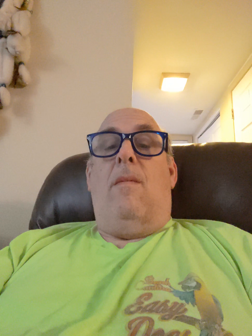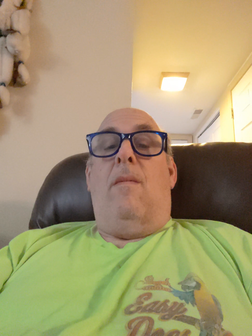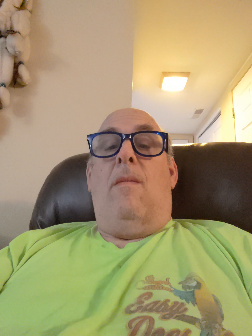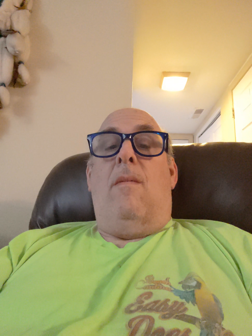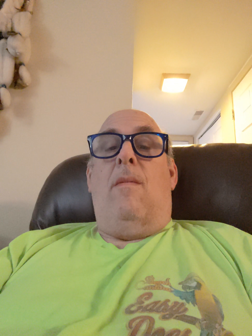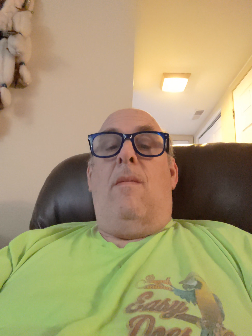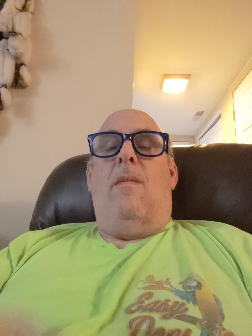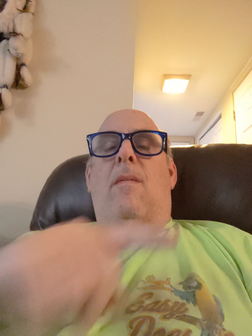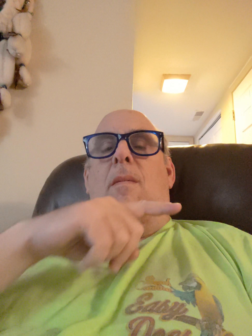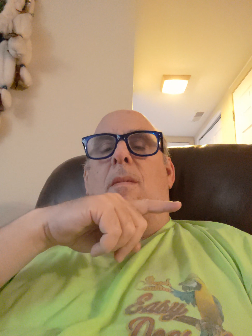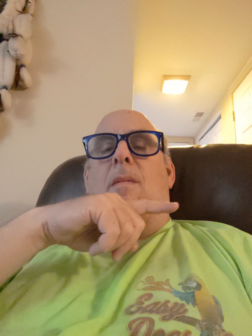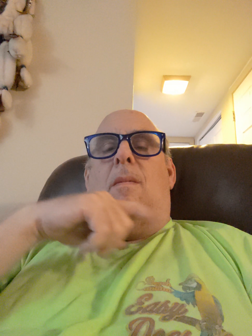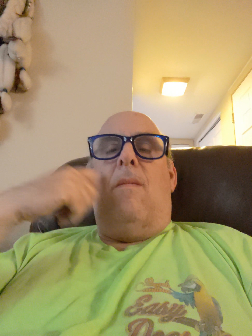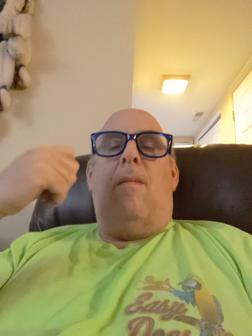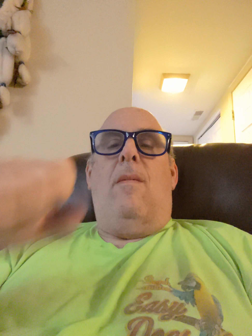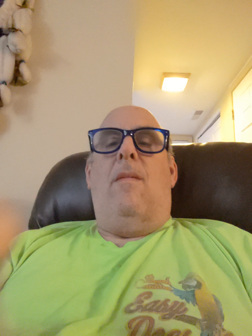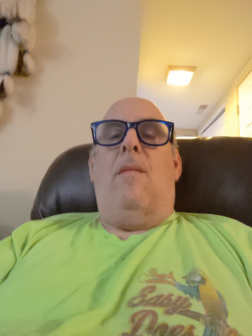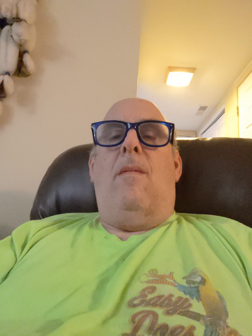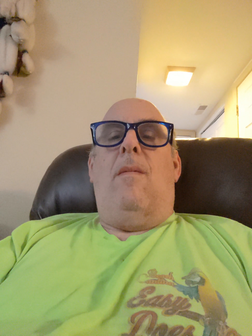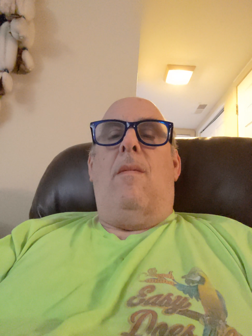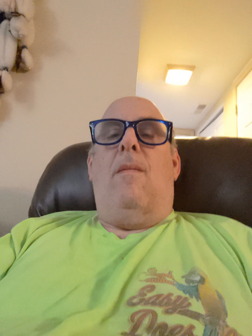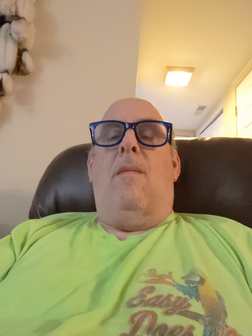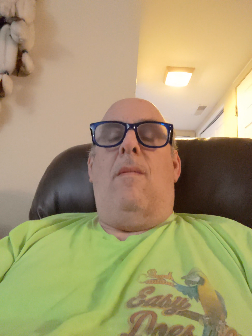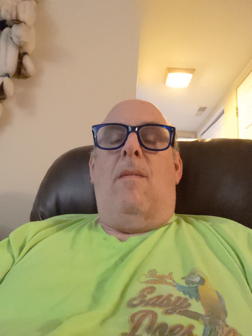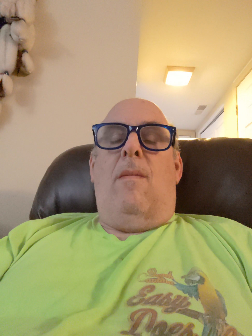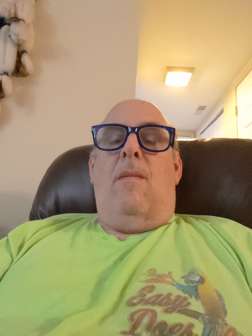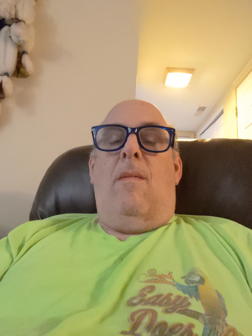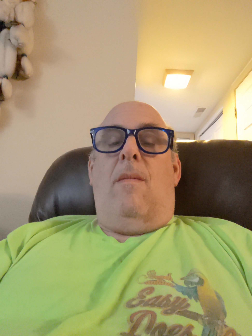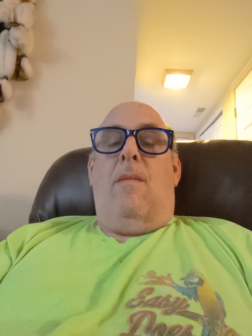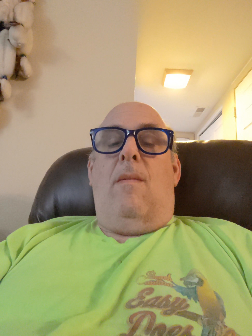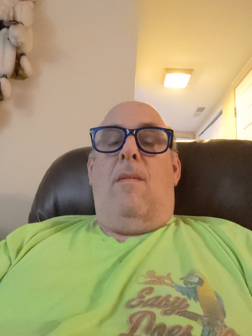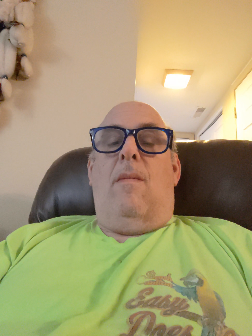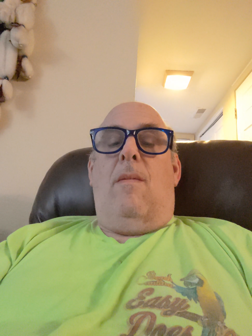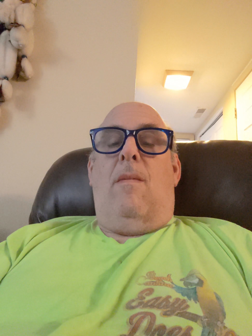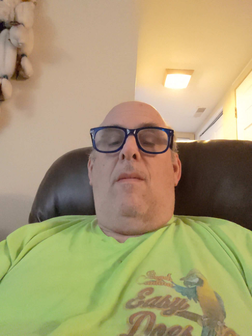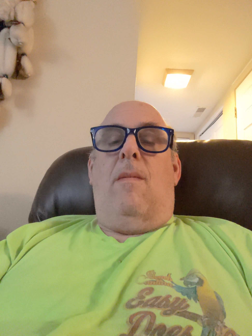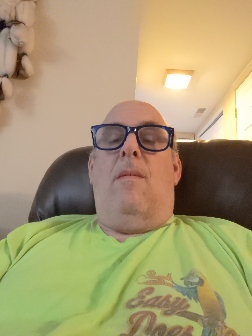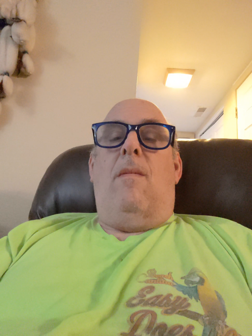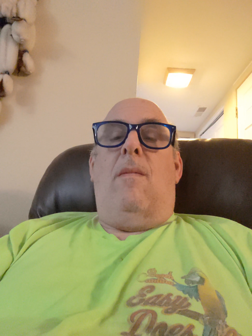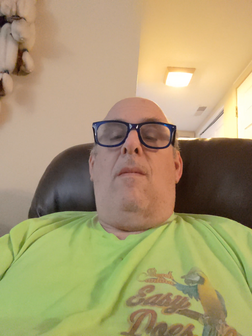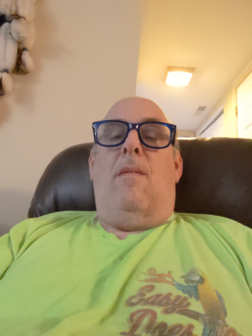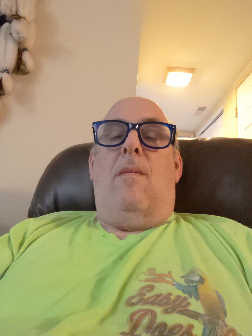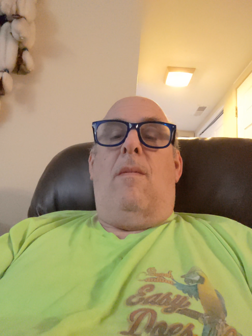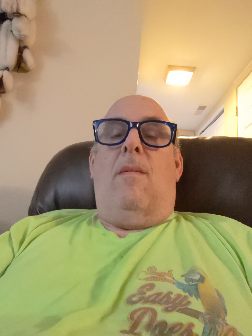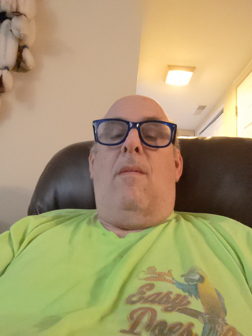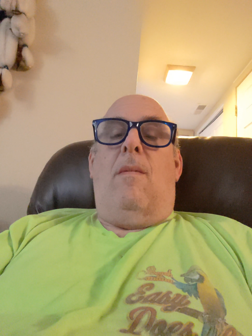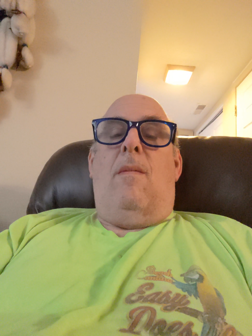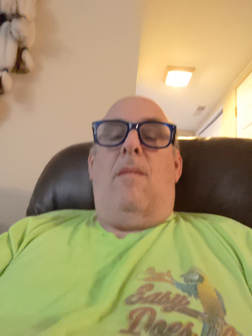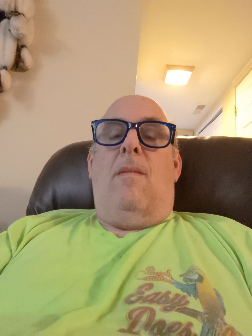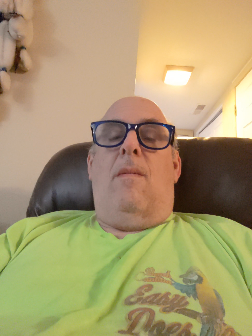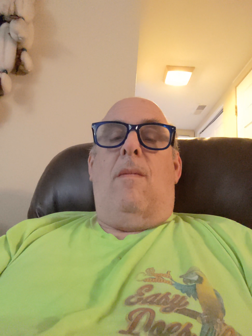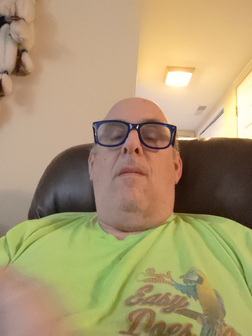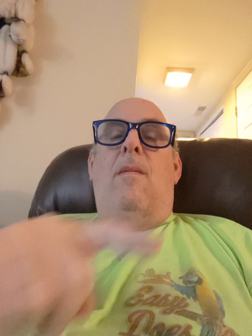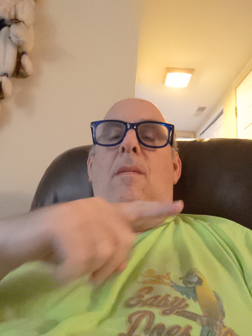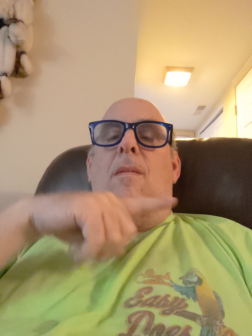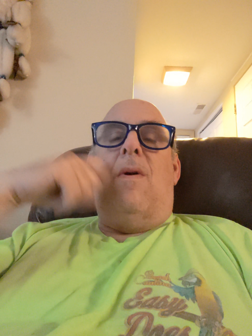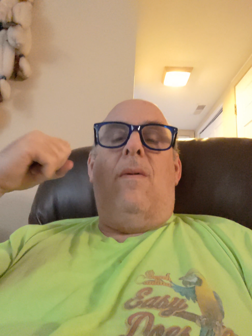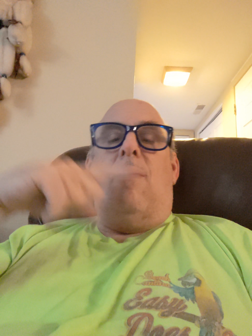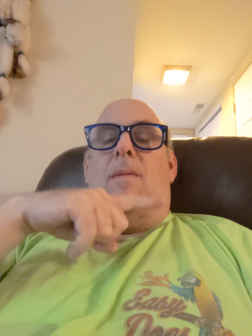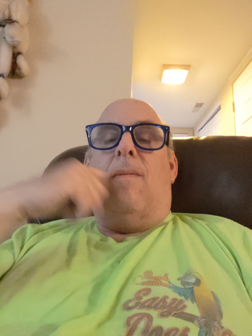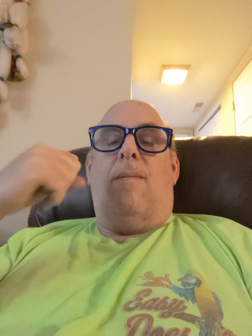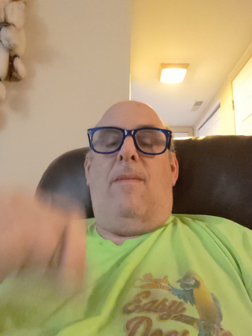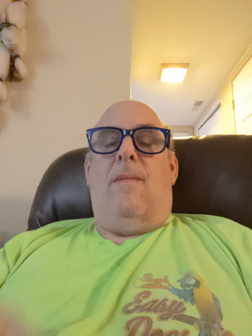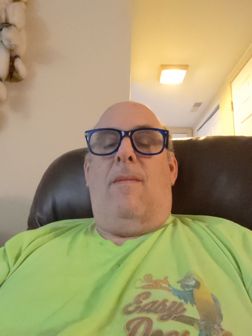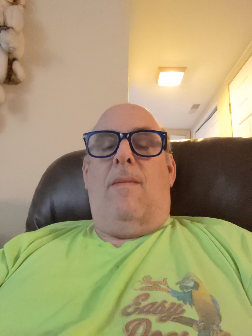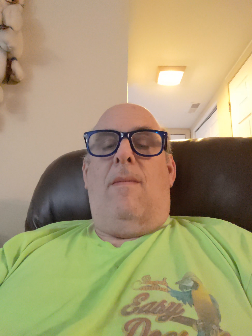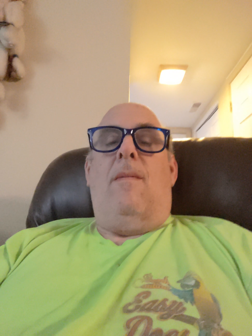dryer